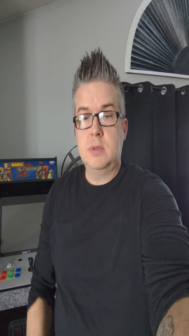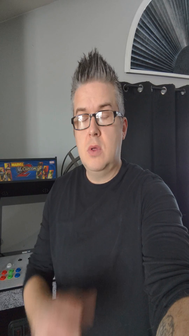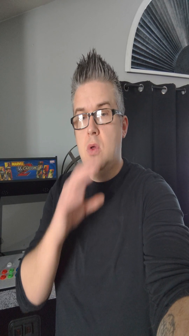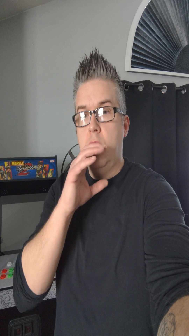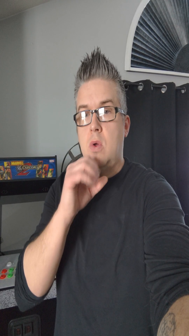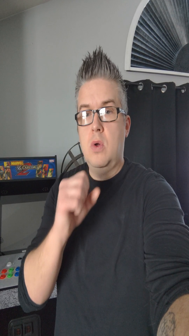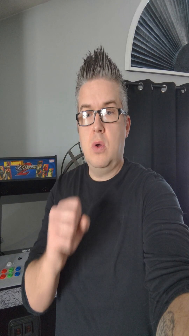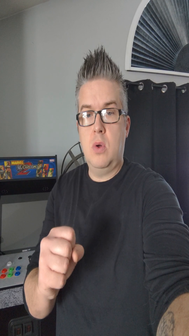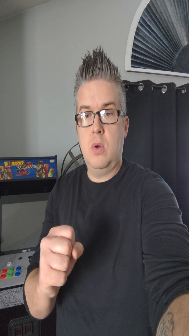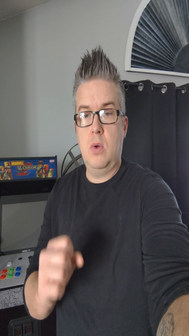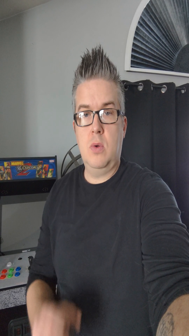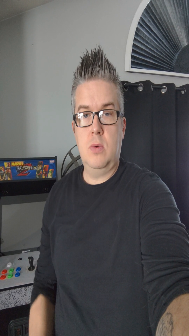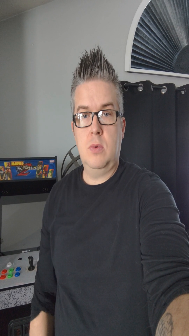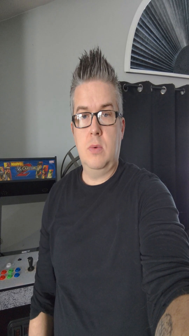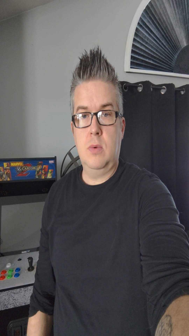old